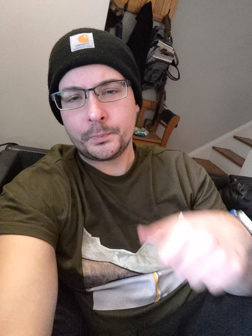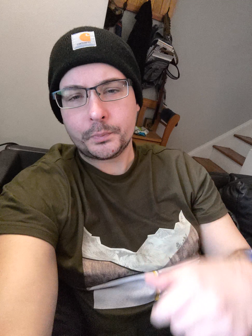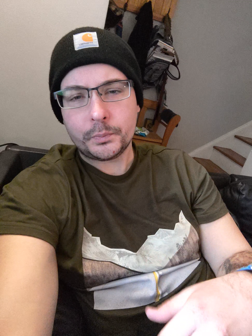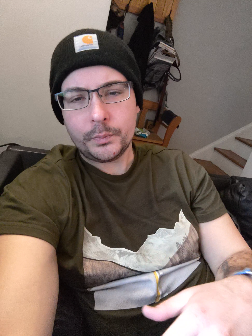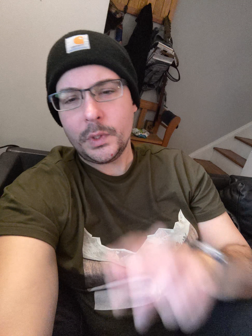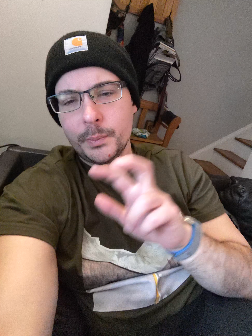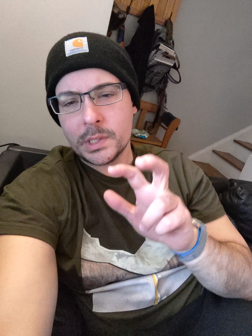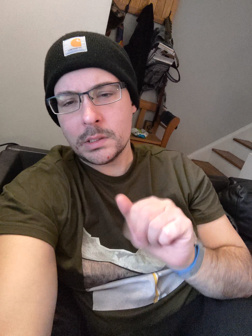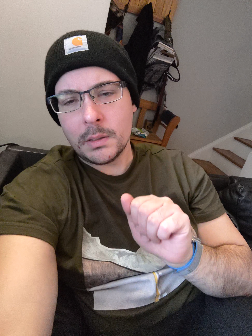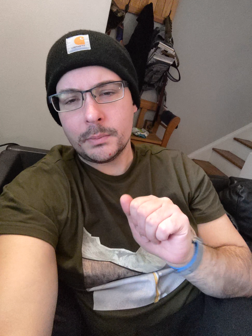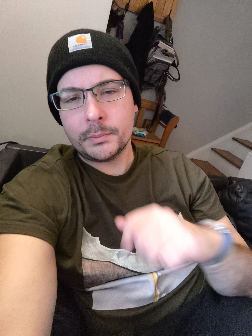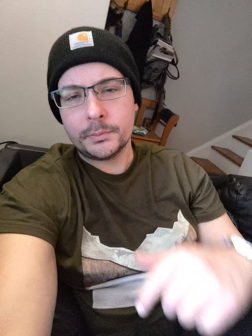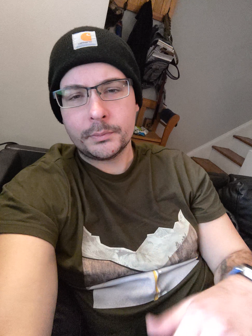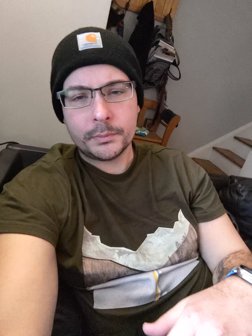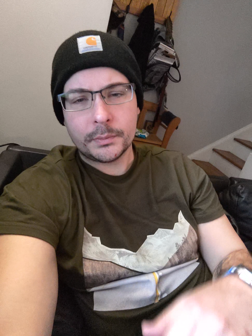pizza